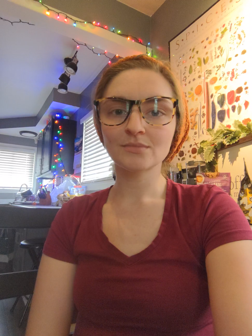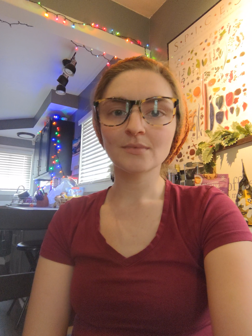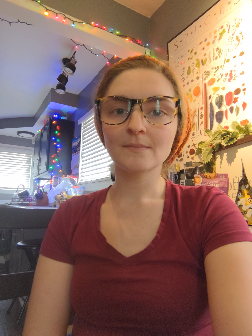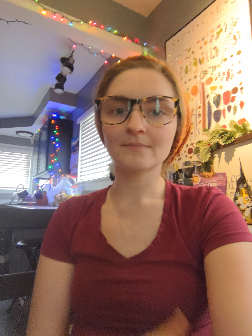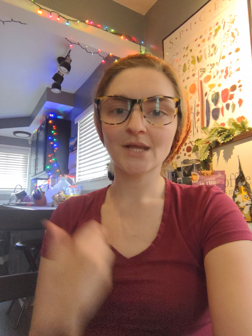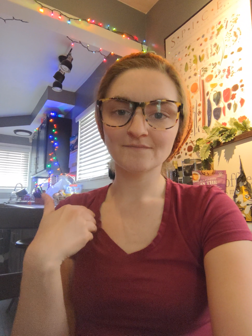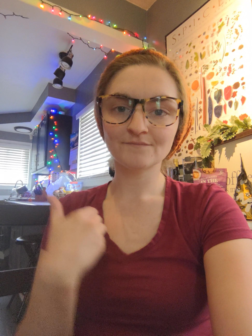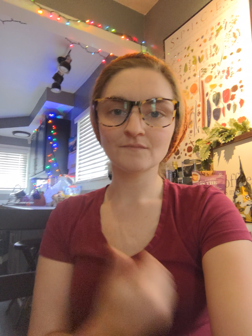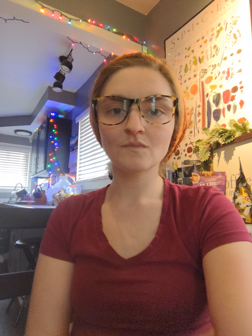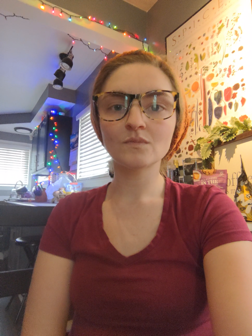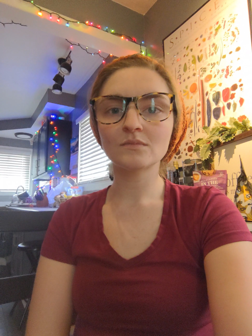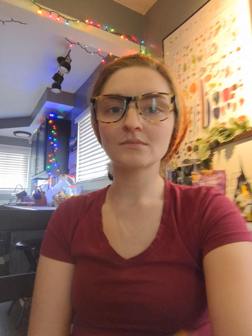have